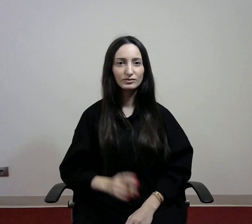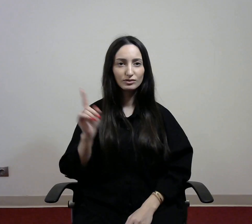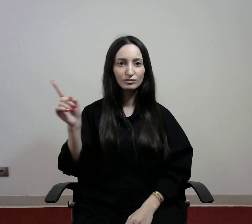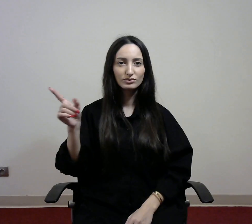O